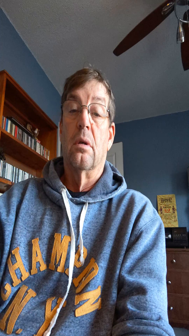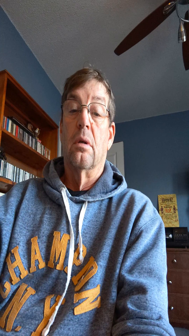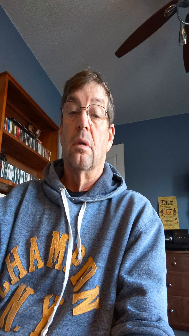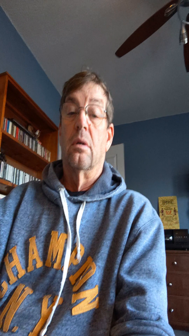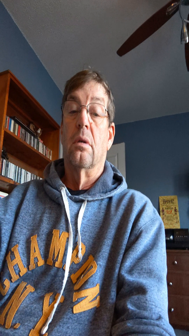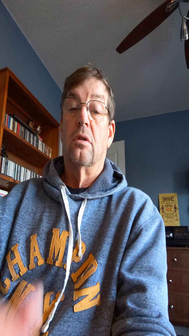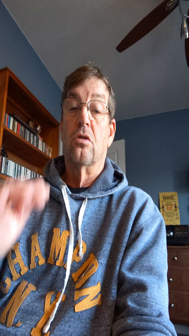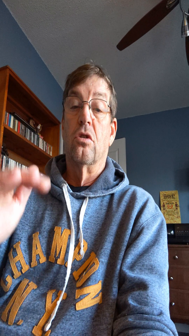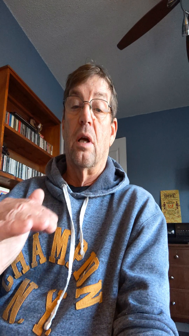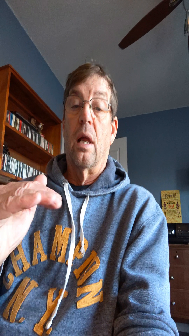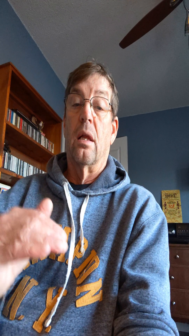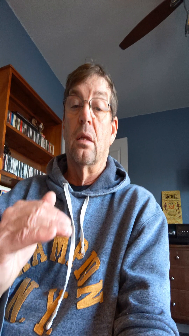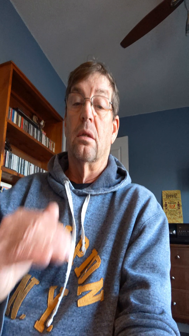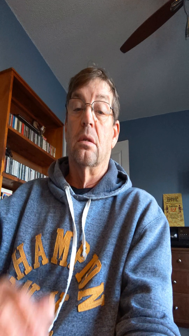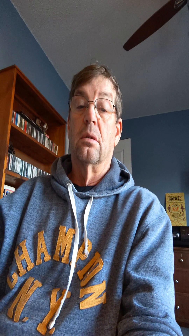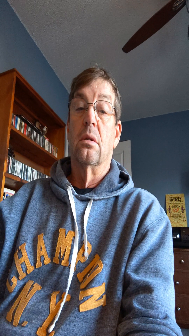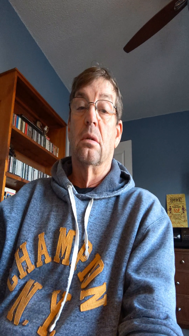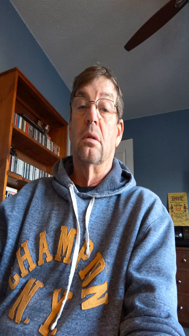child